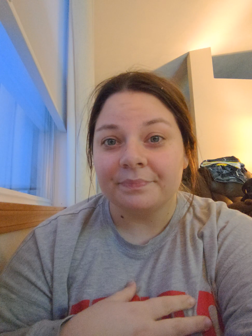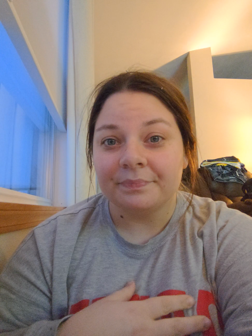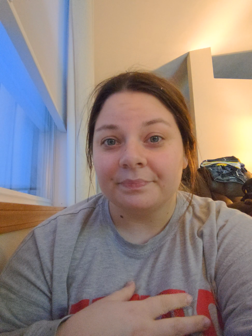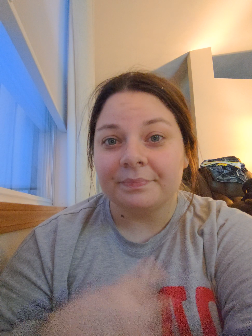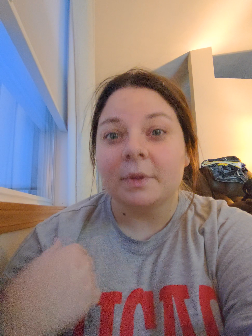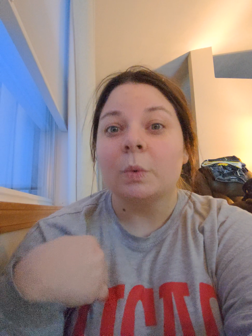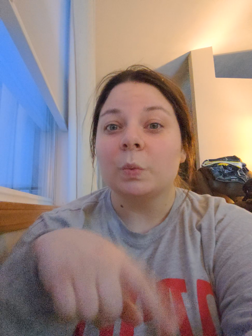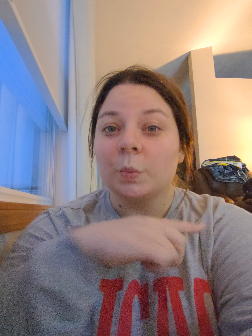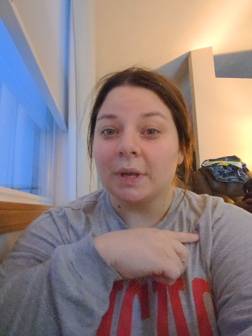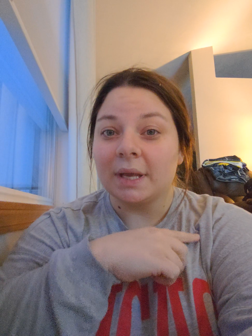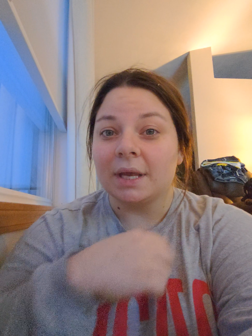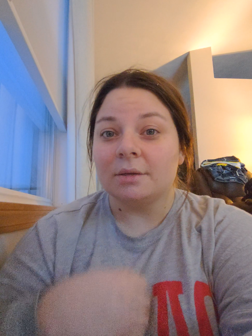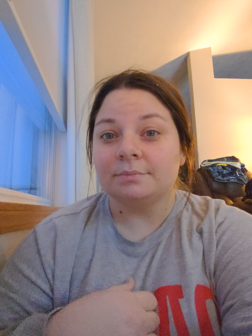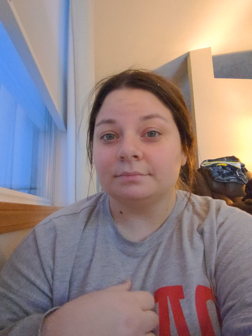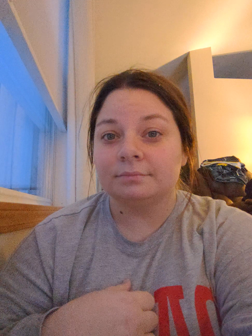we